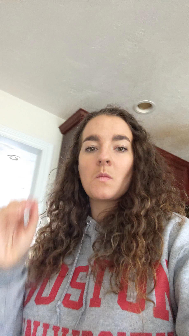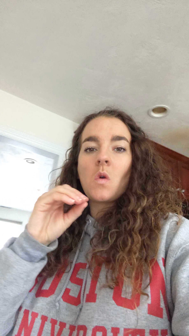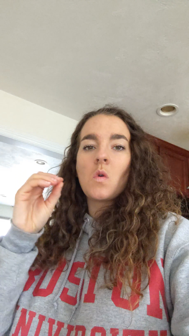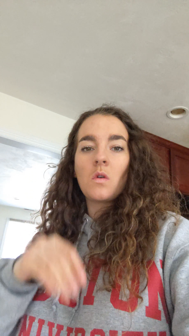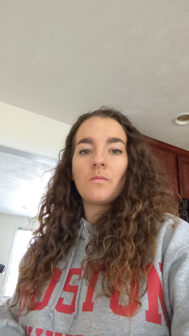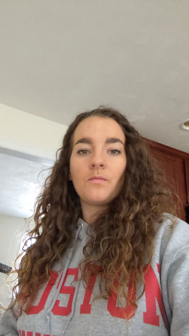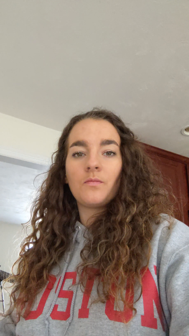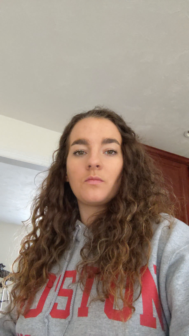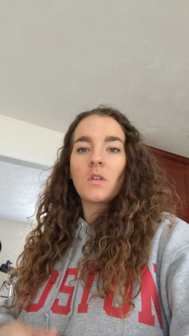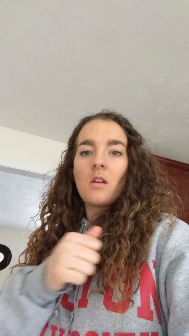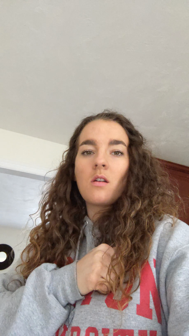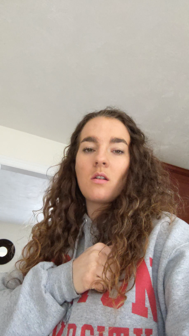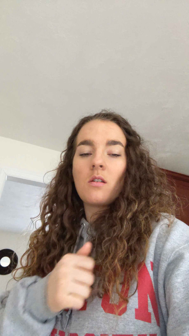hug